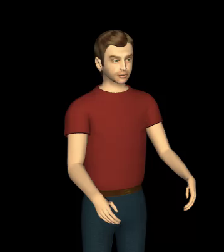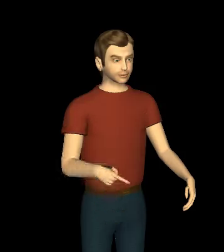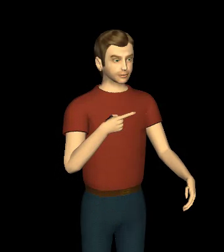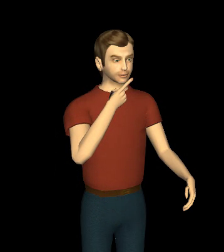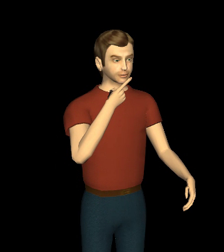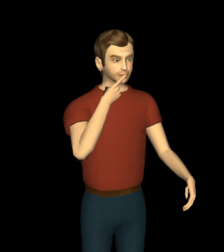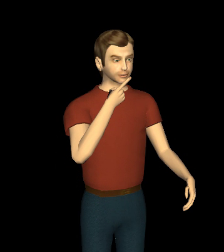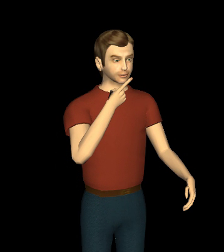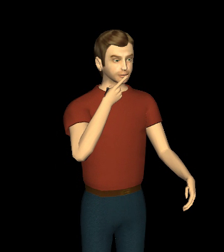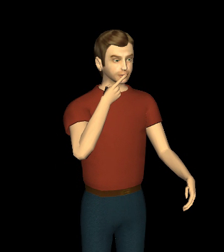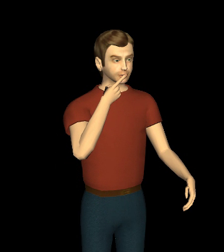طعم